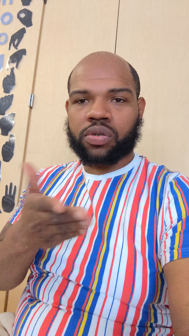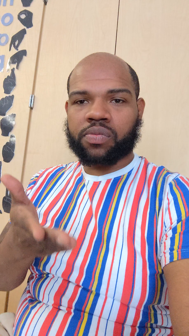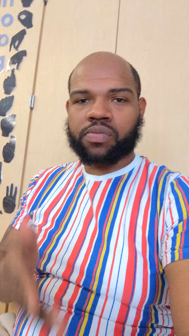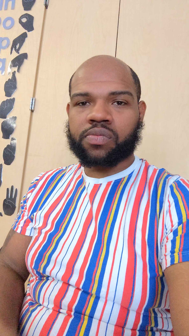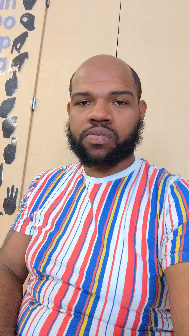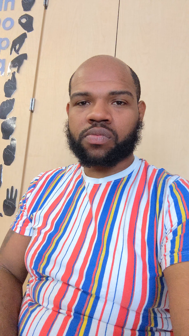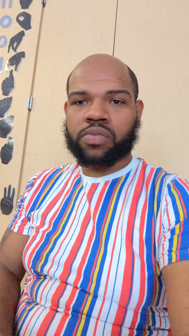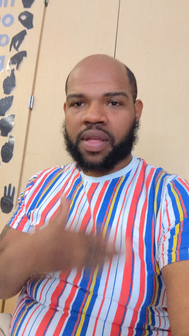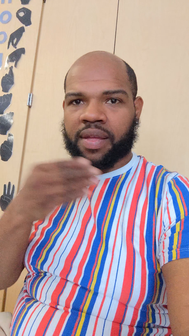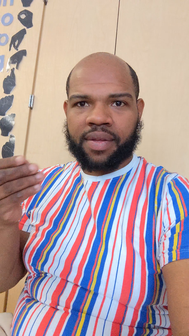and